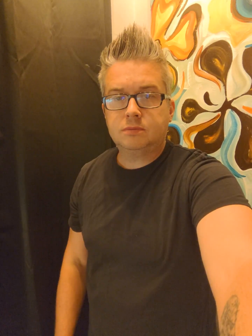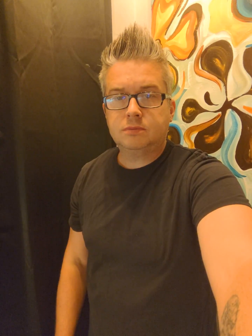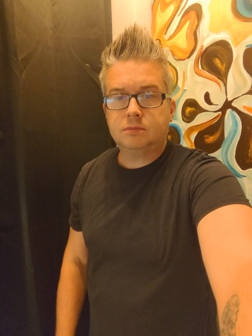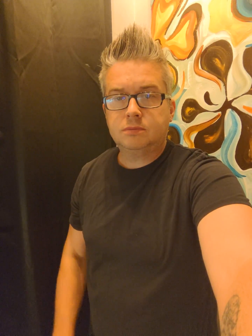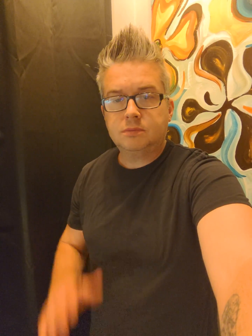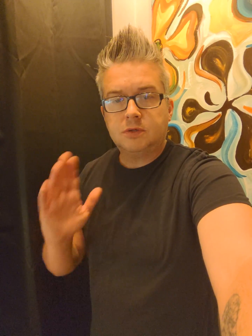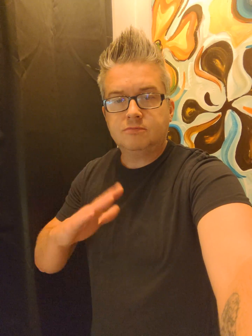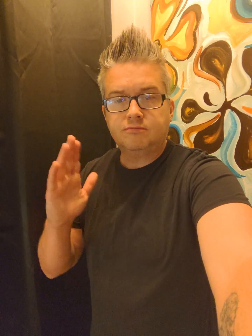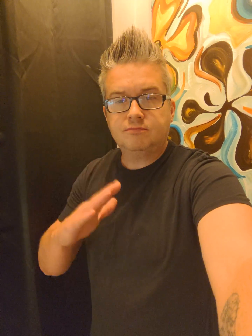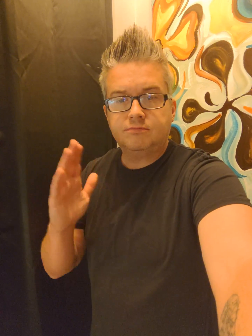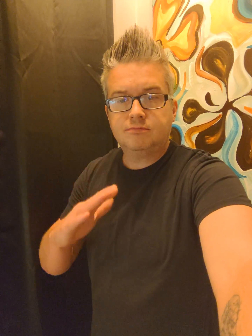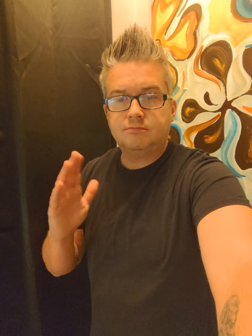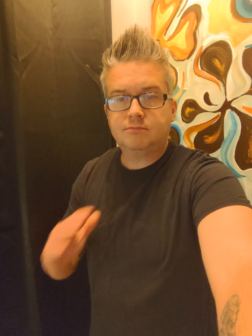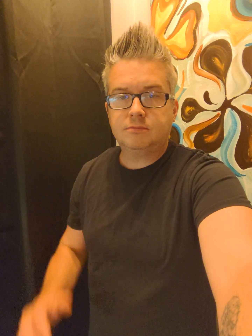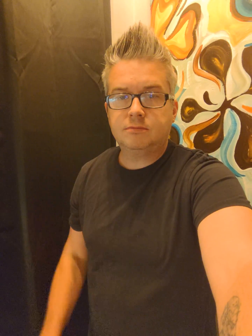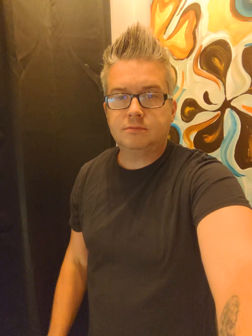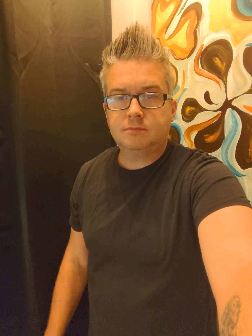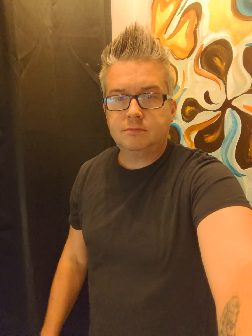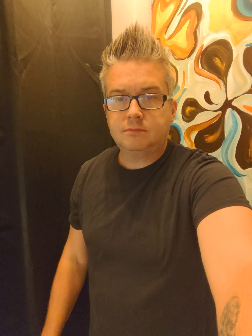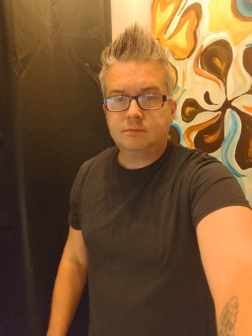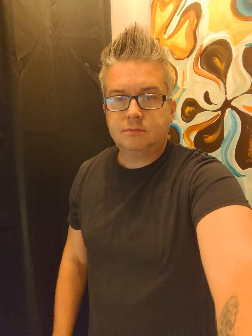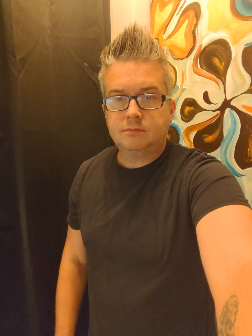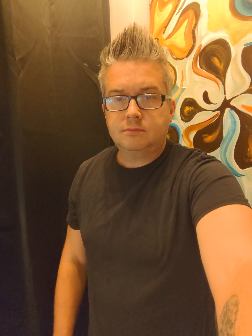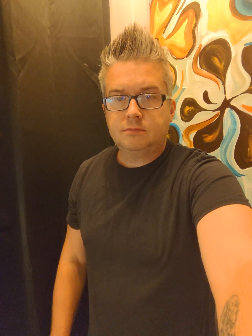clap